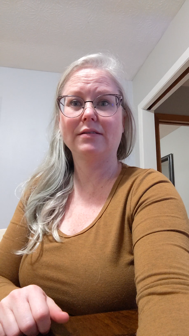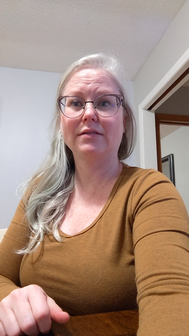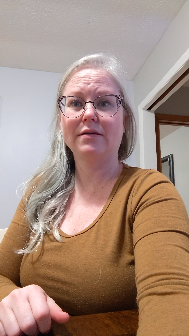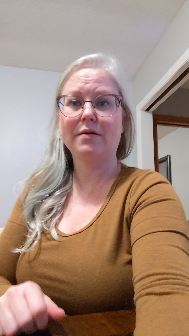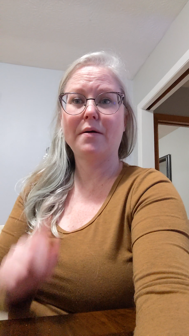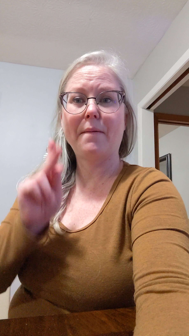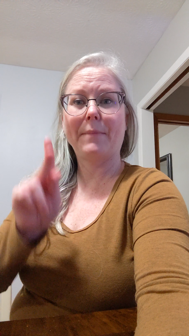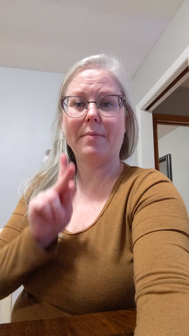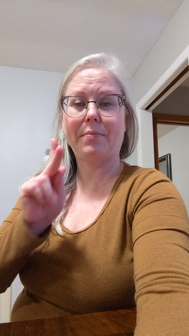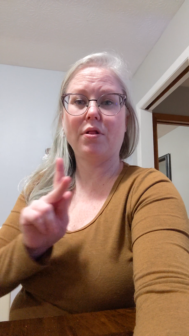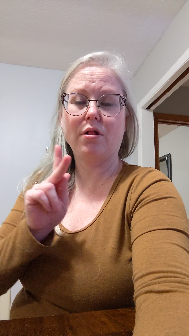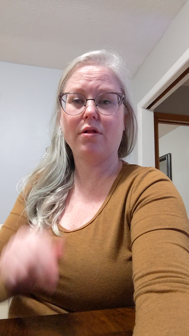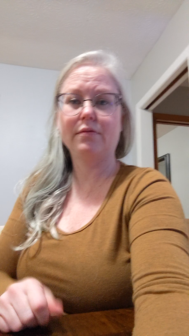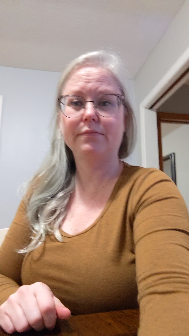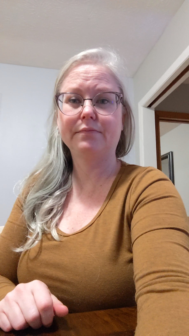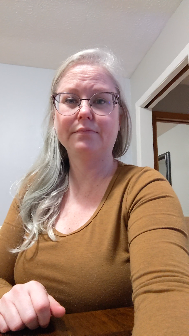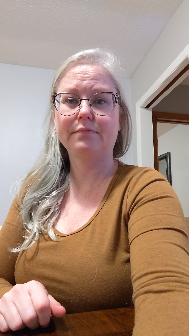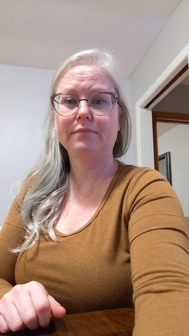people